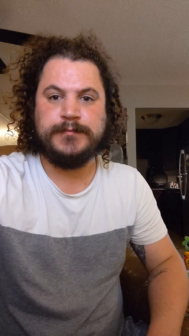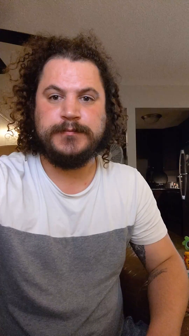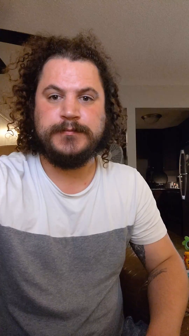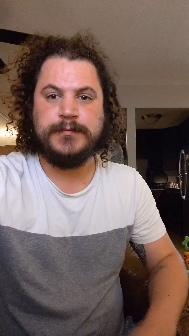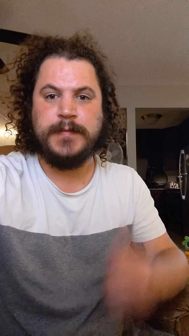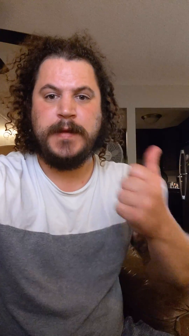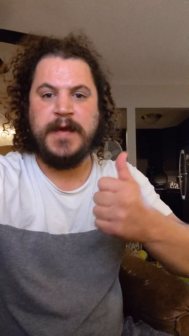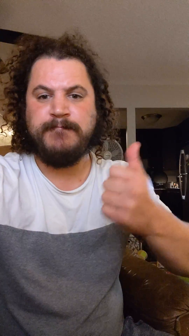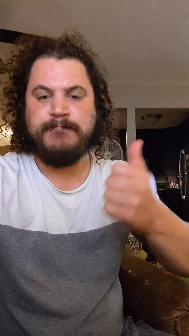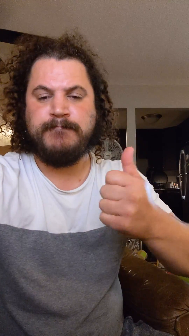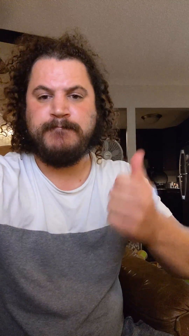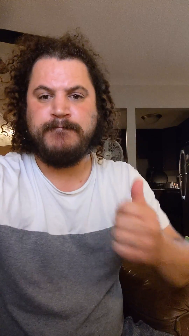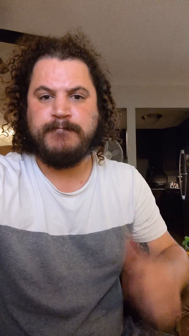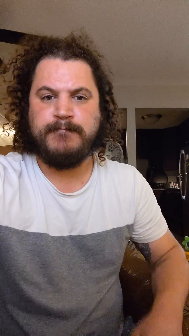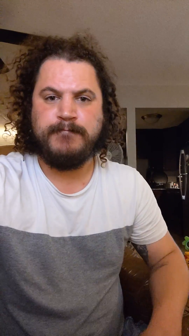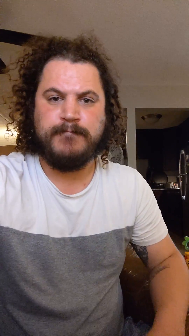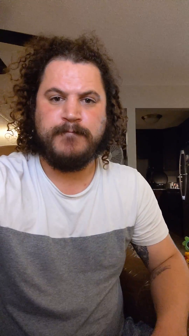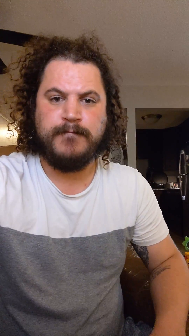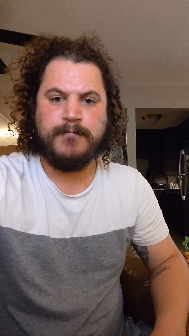help